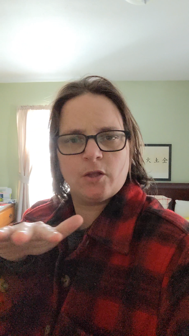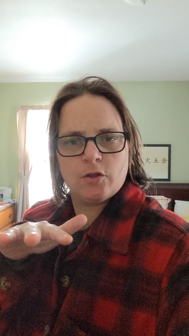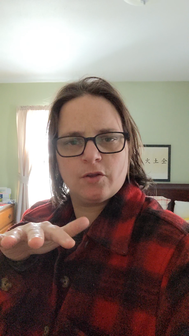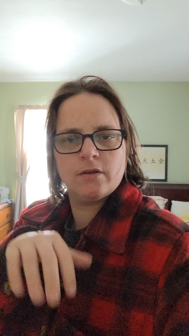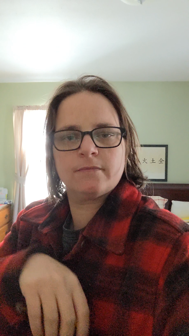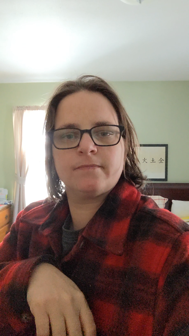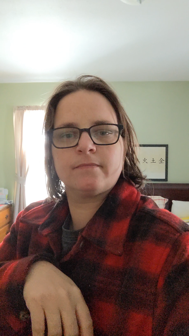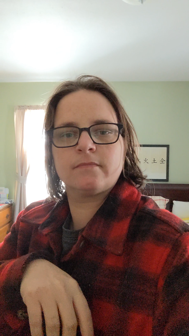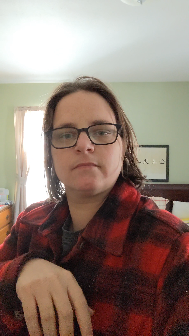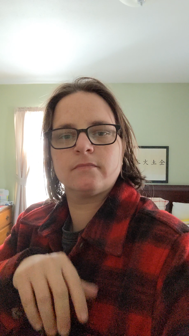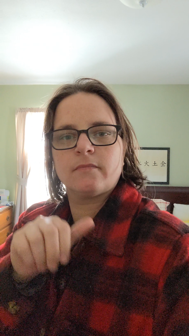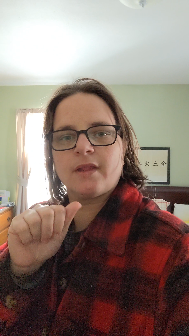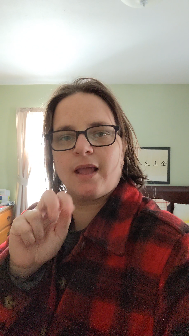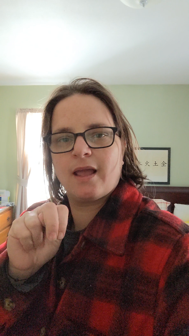an